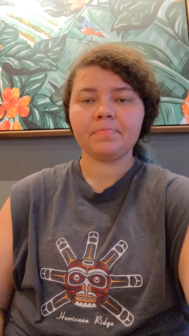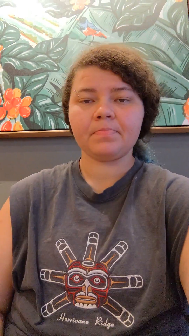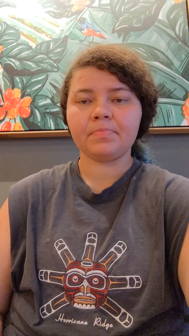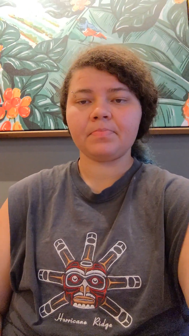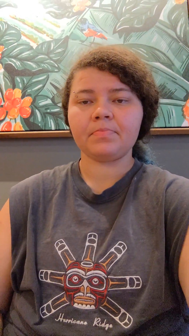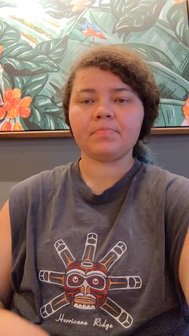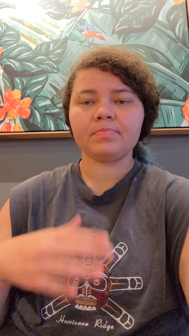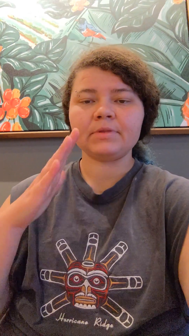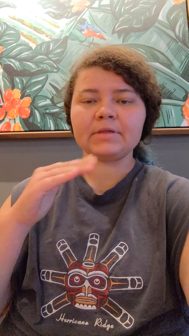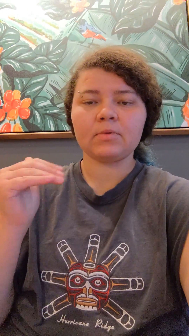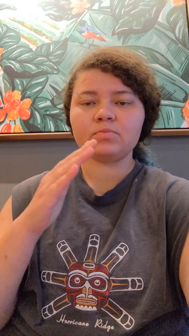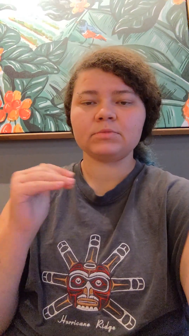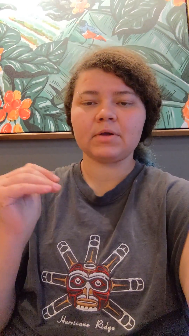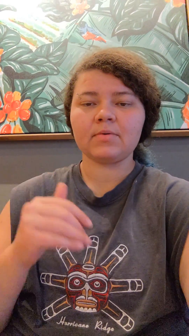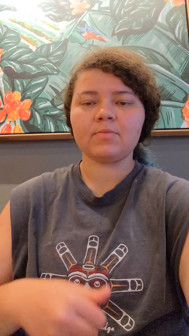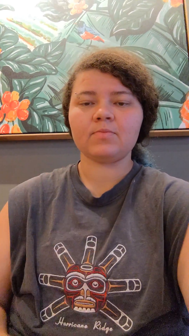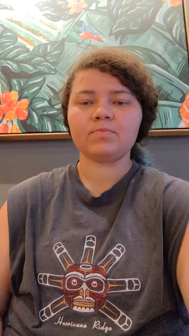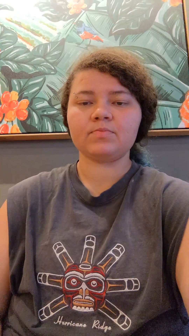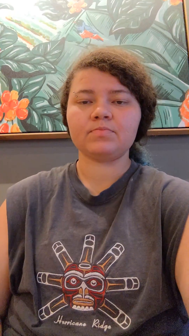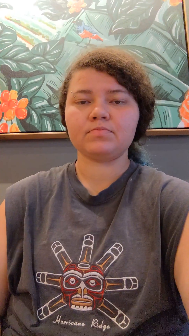downtown